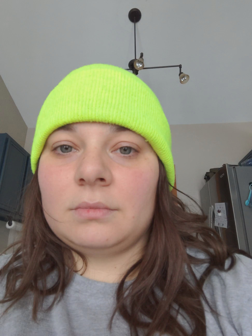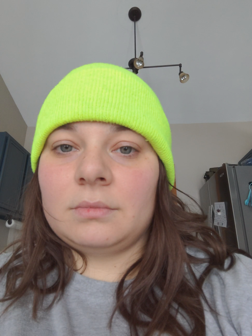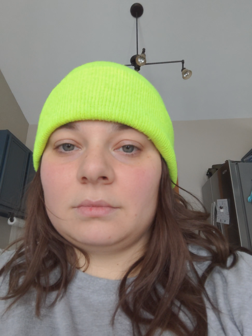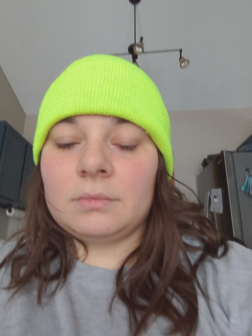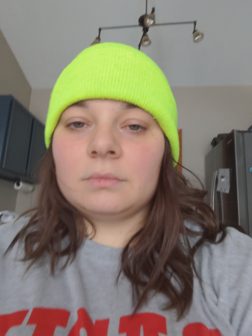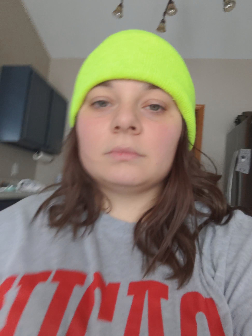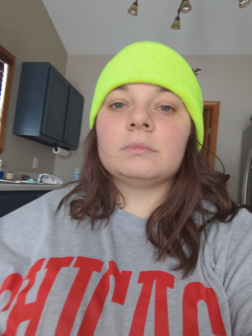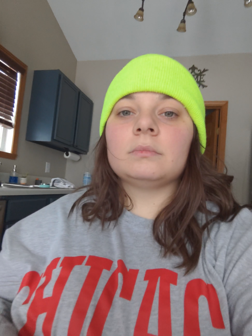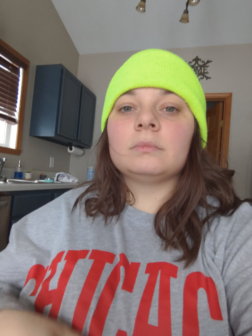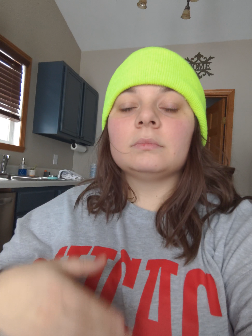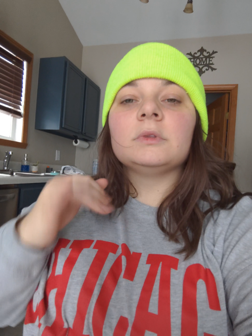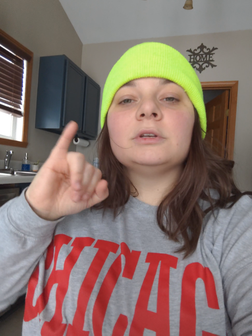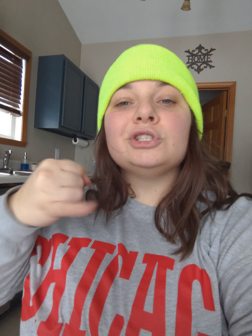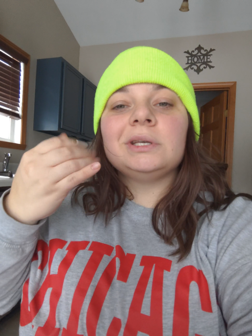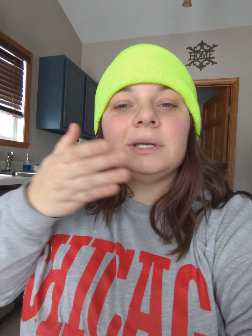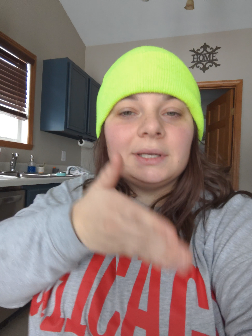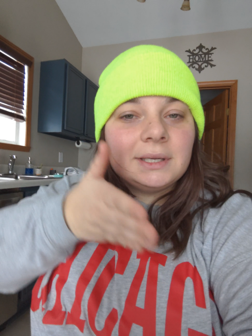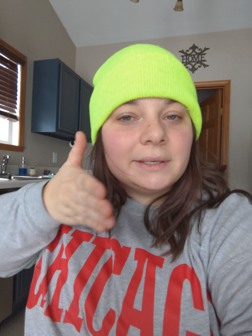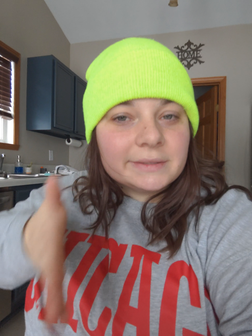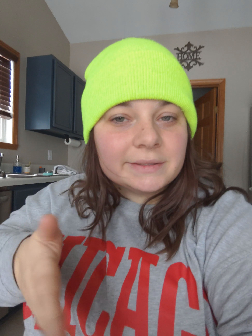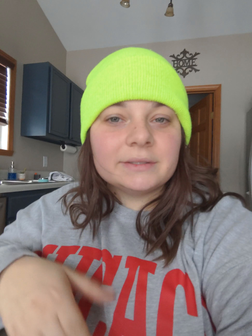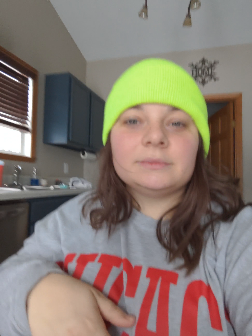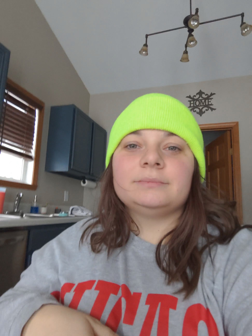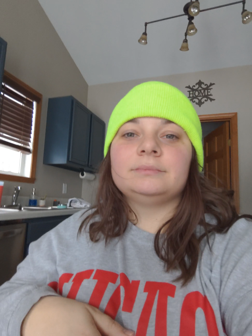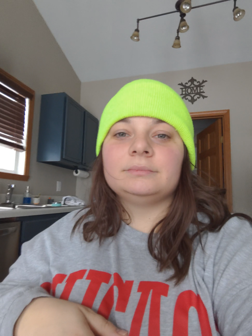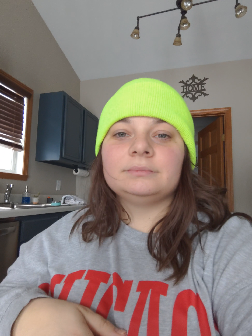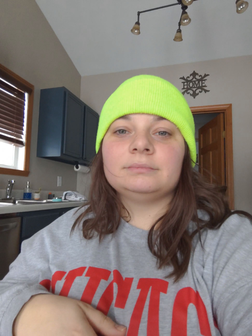jeans